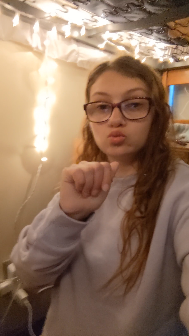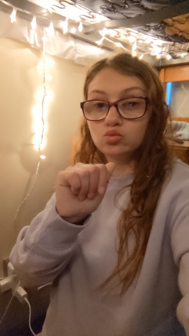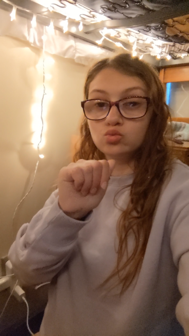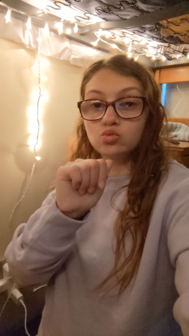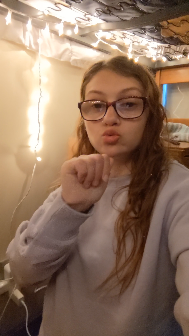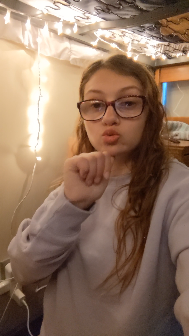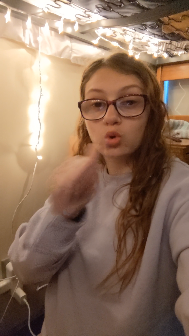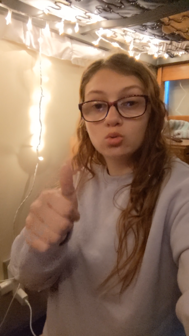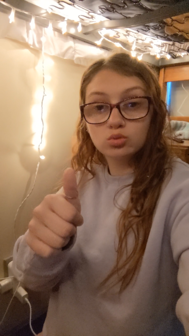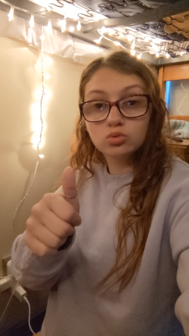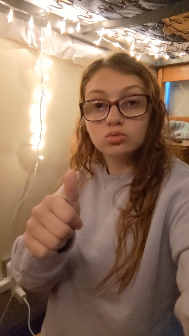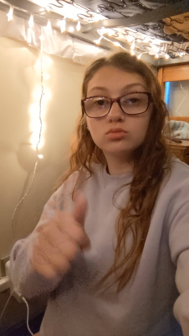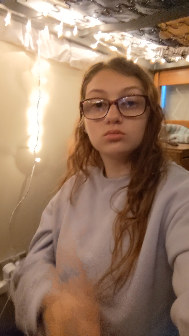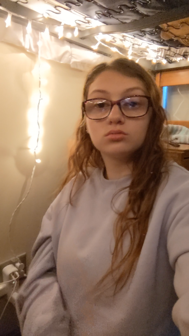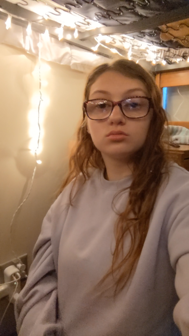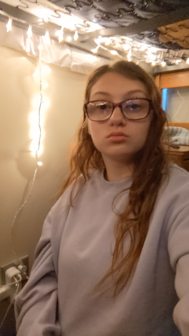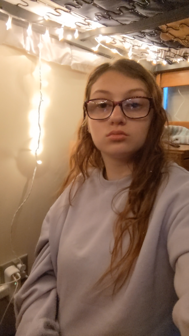don't